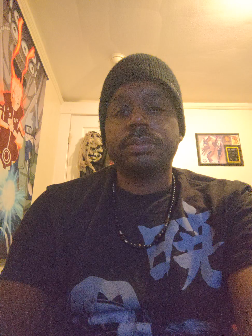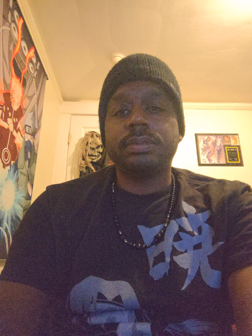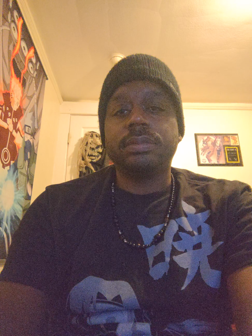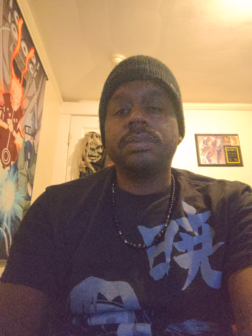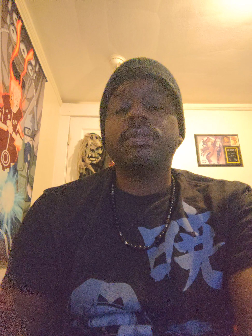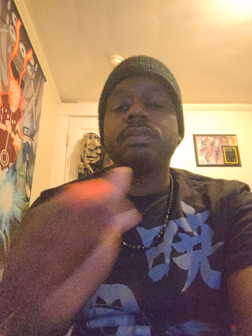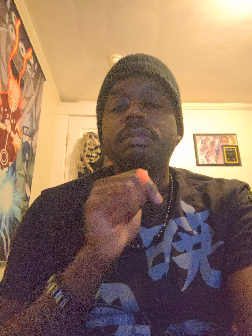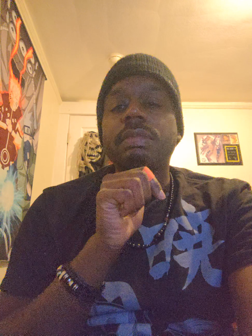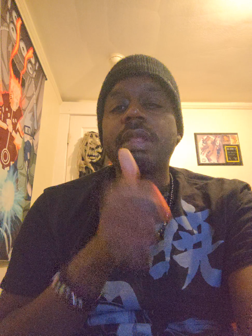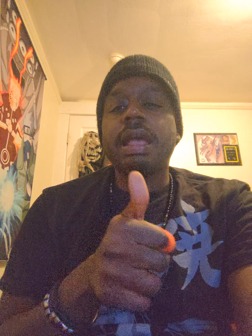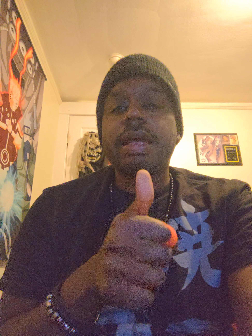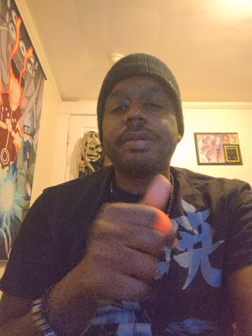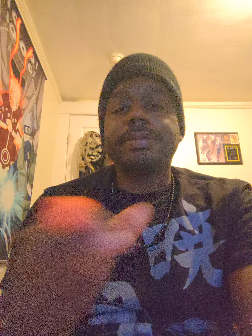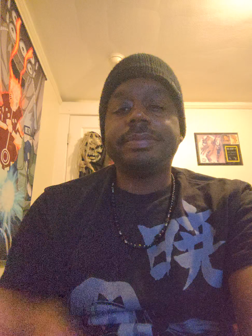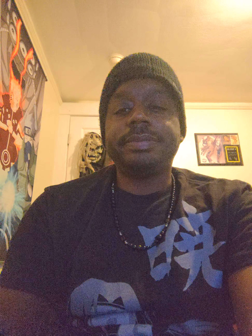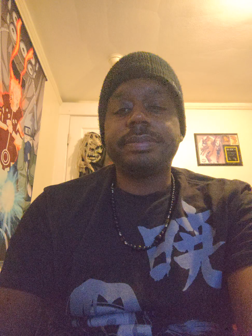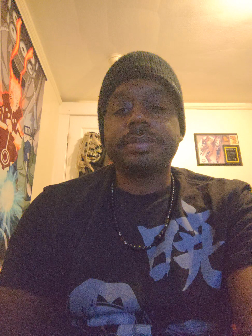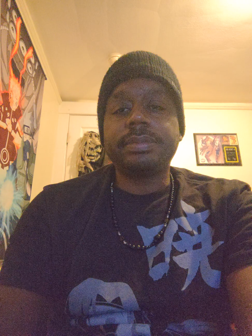not